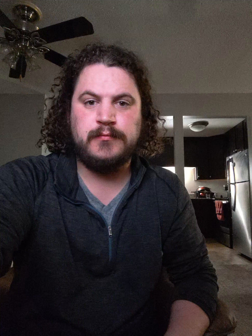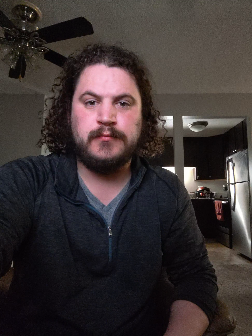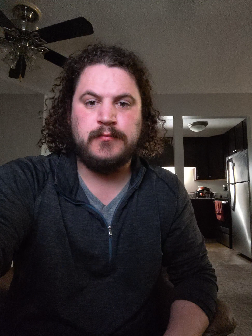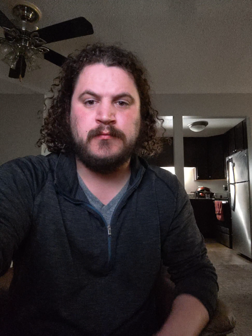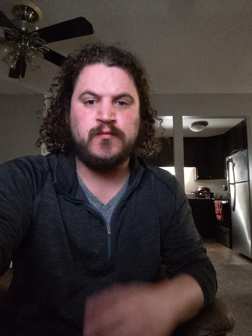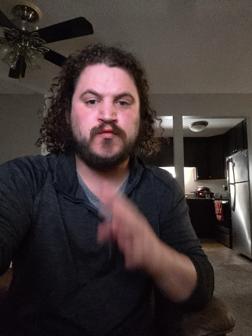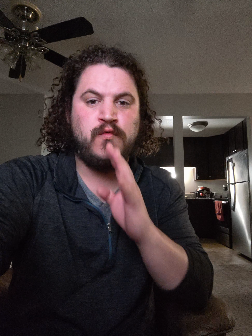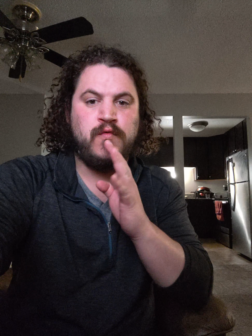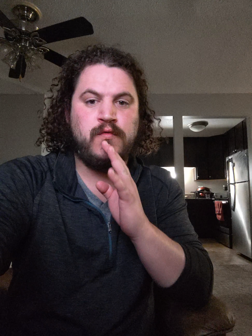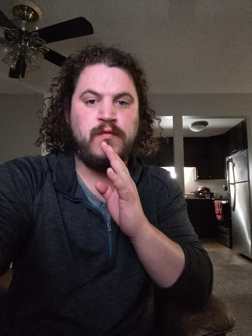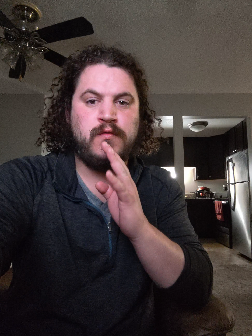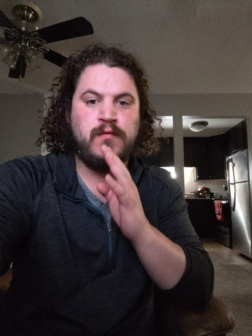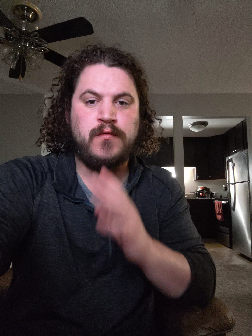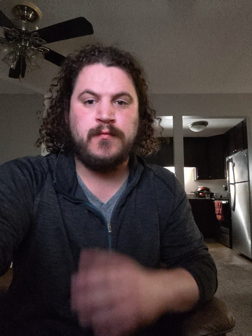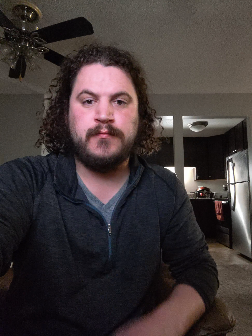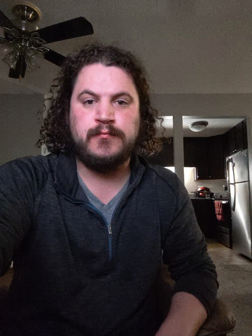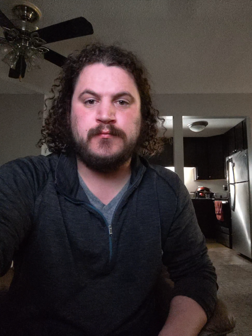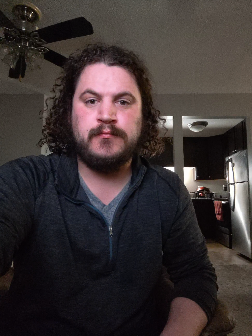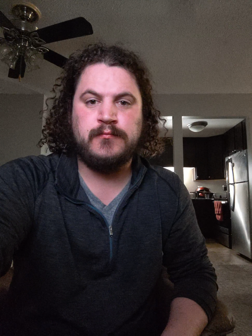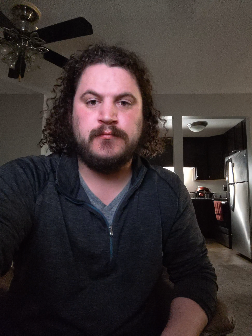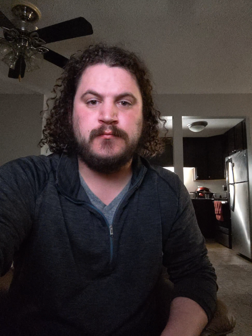talk